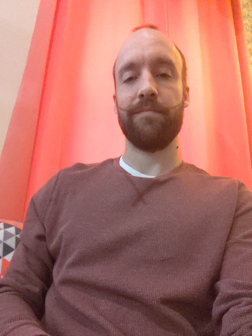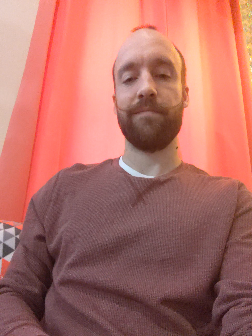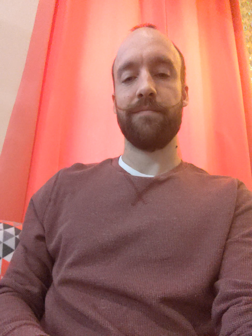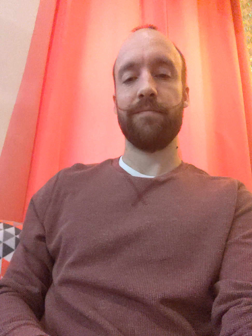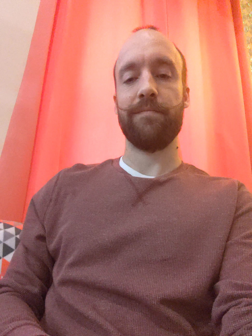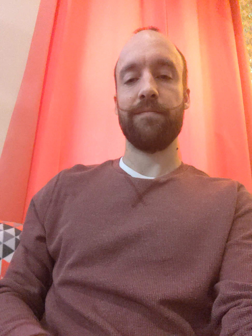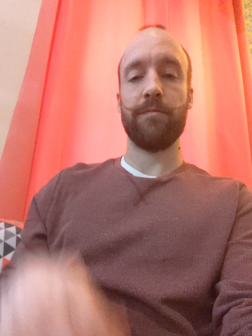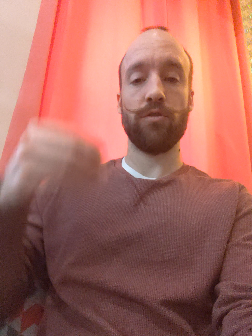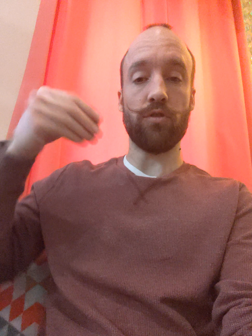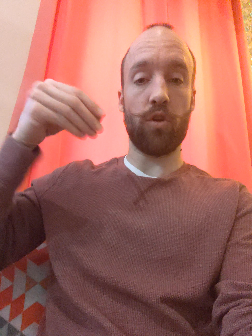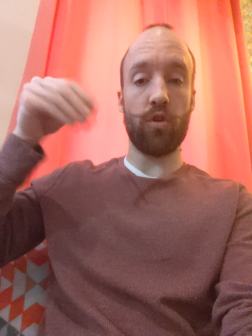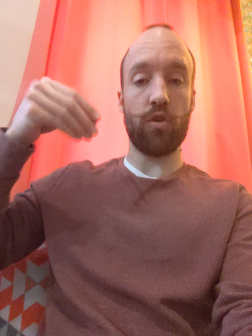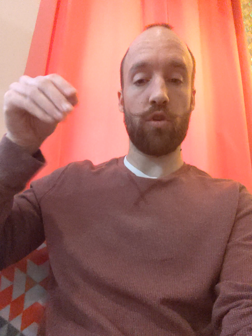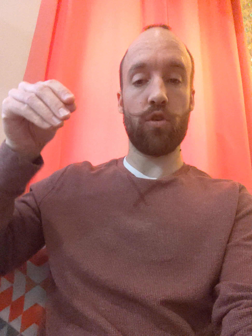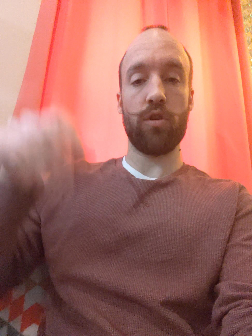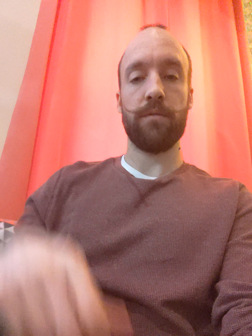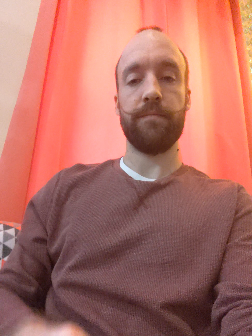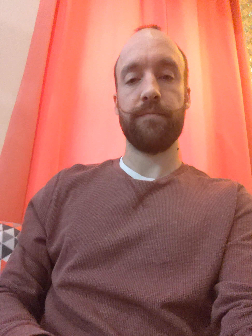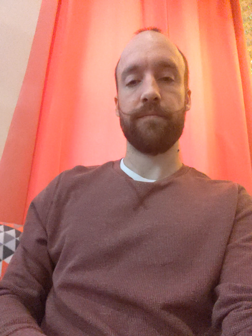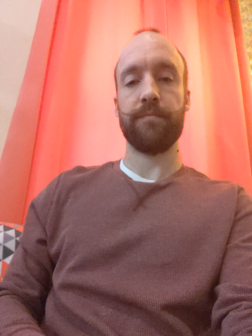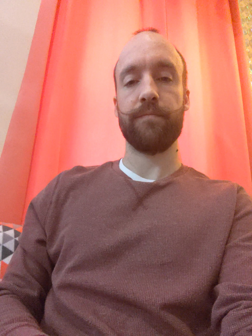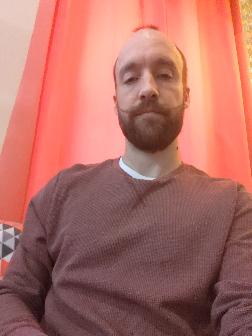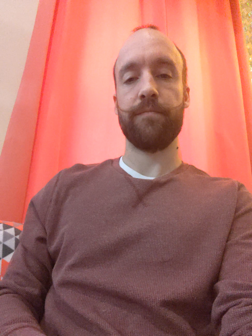store